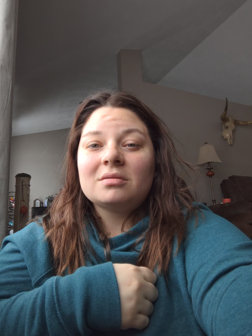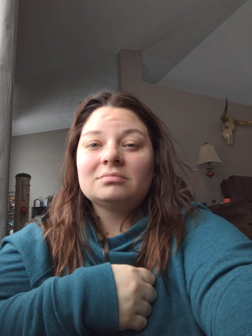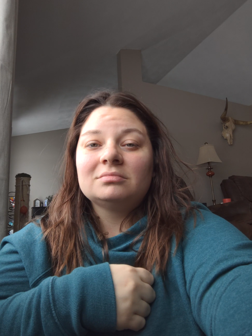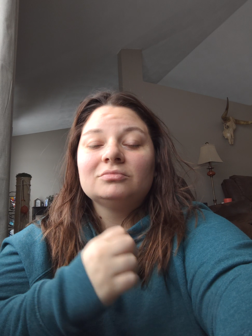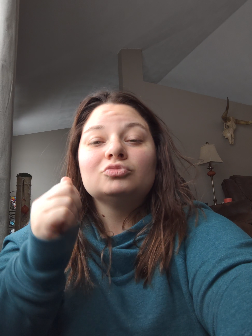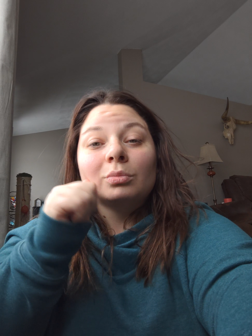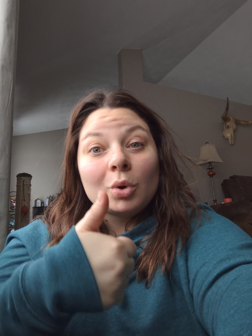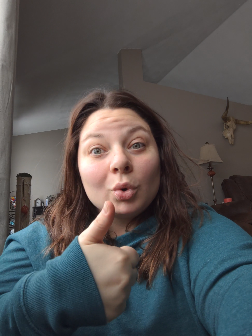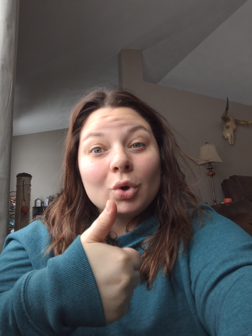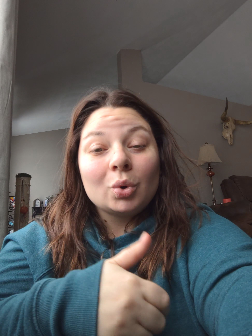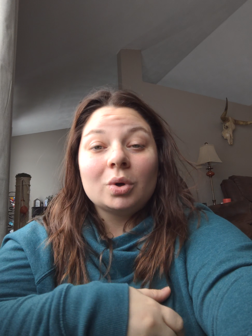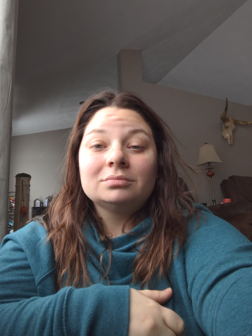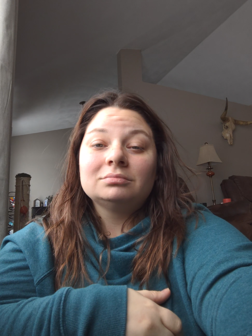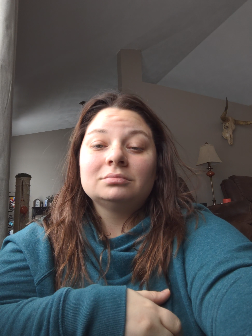tomorrow